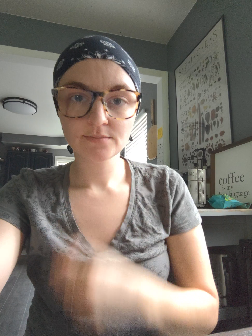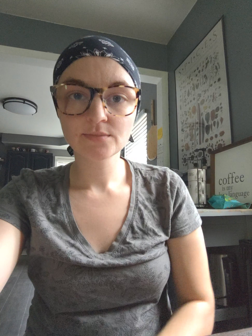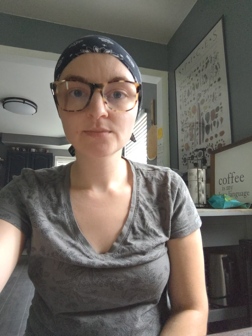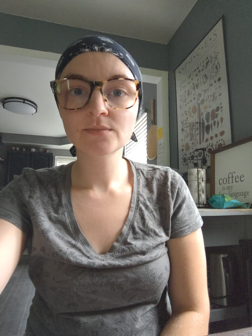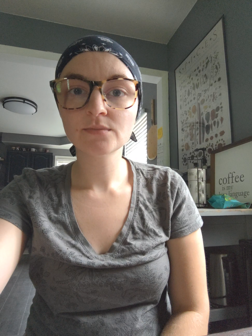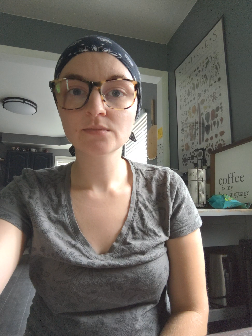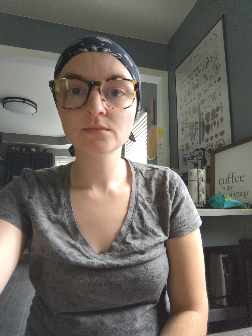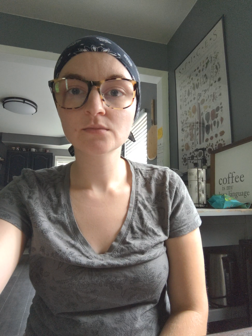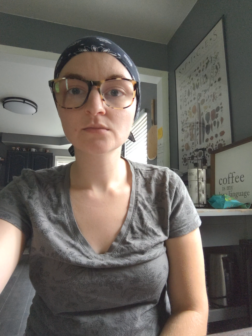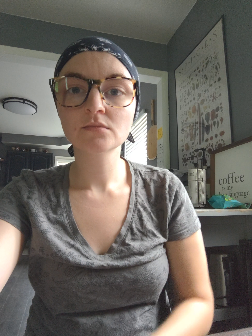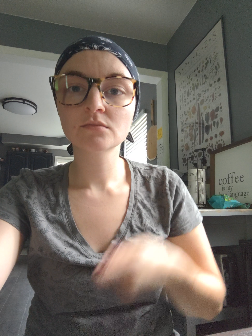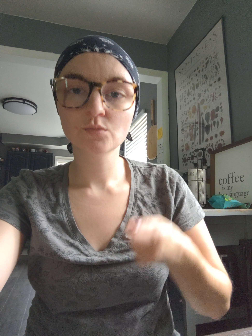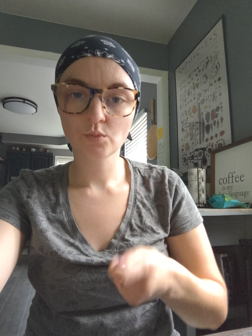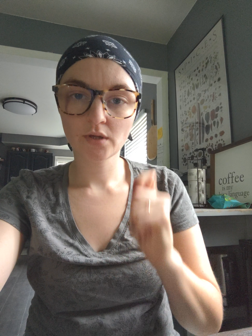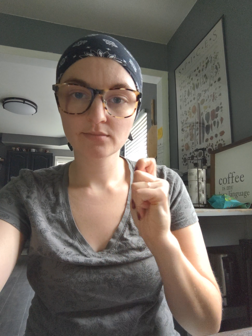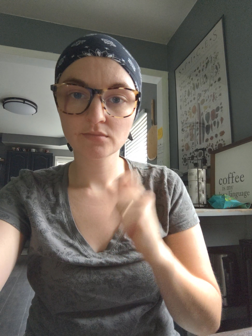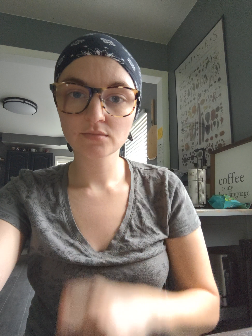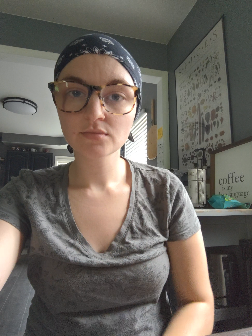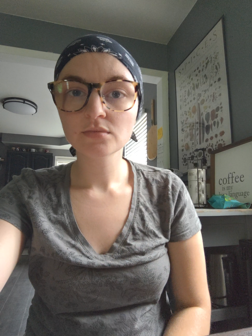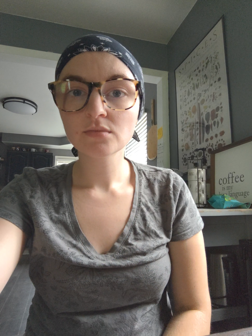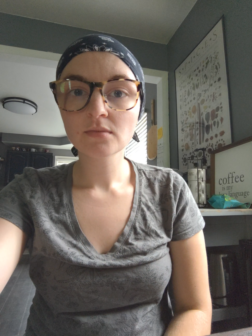shovel